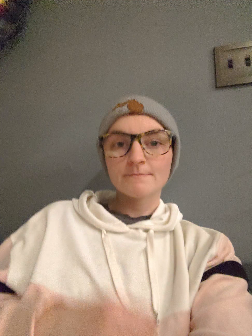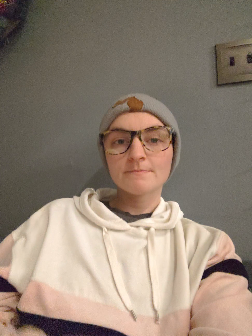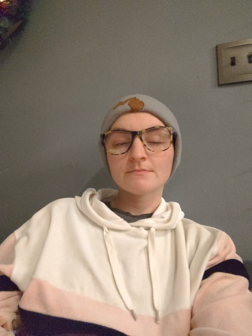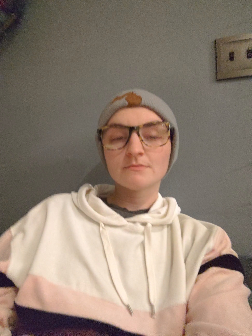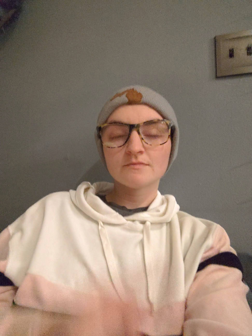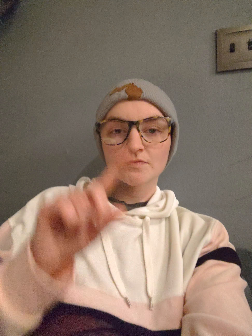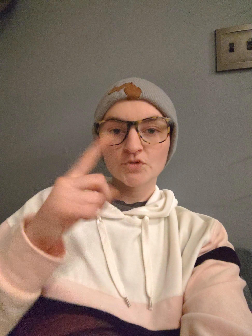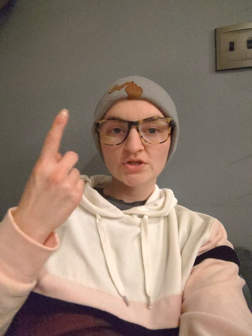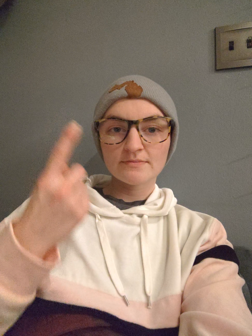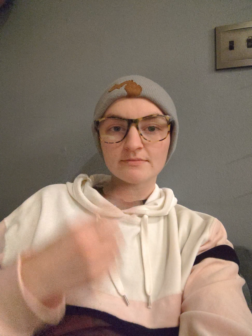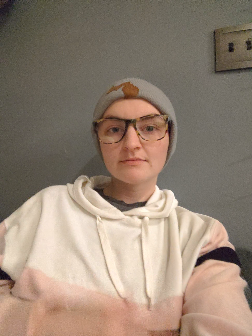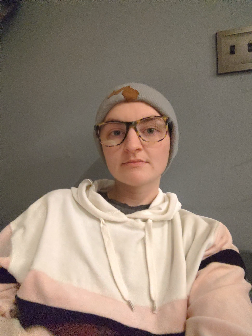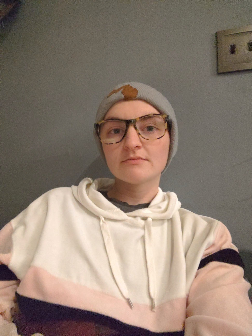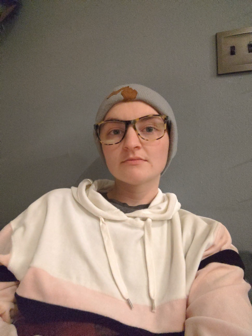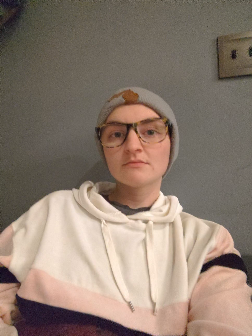first